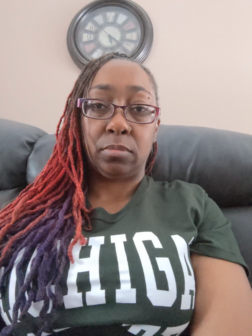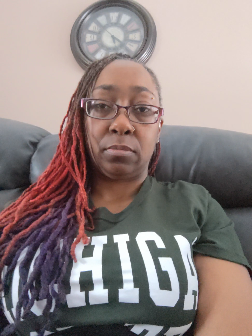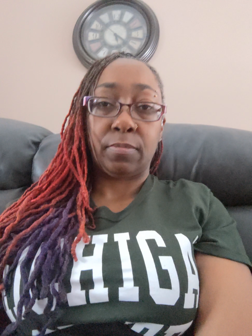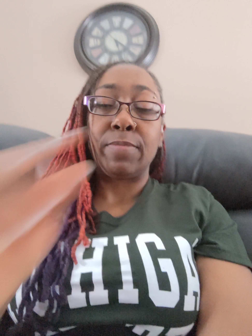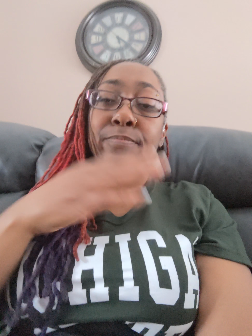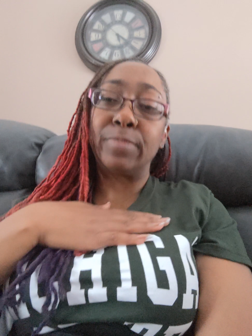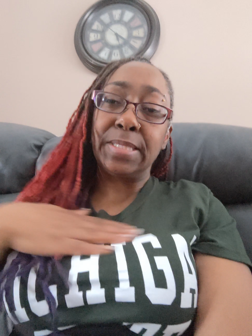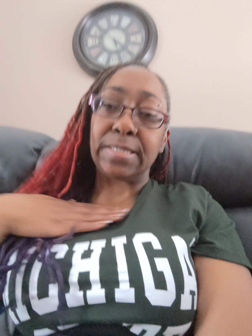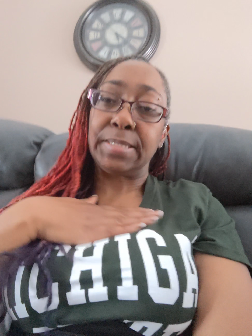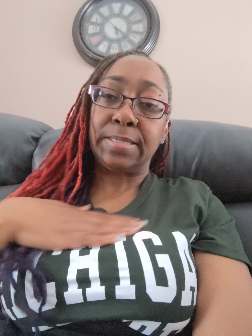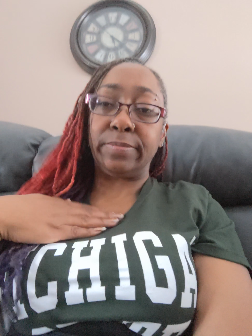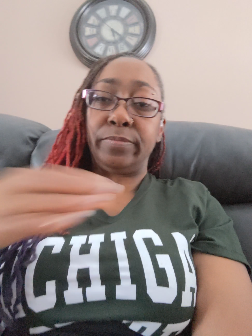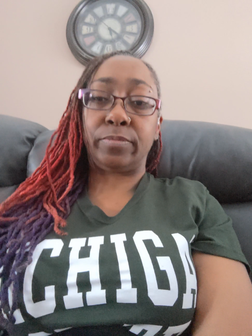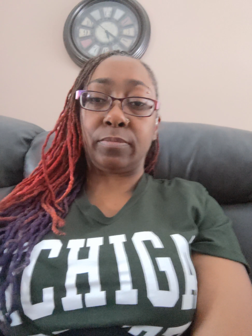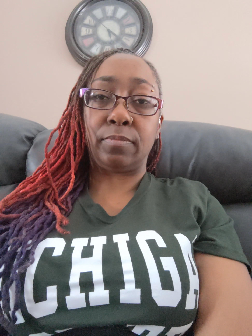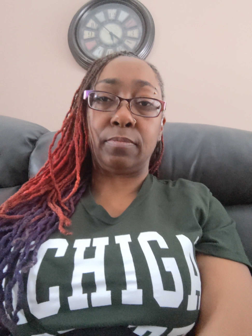please